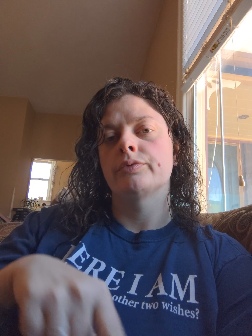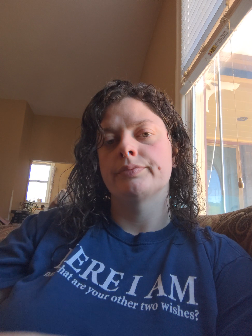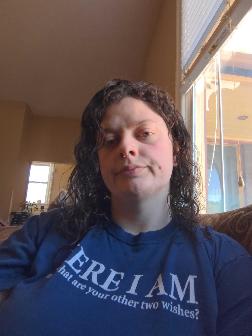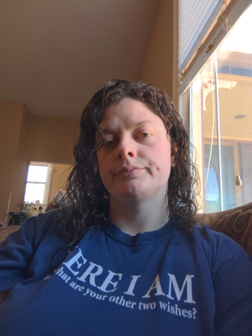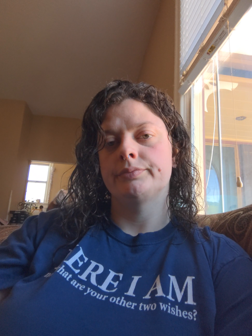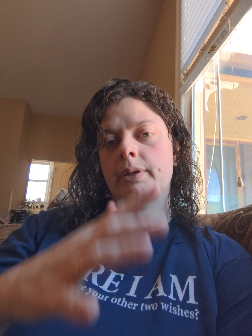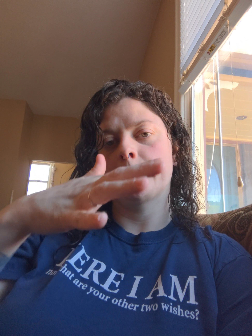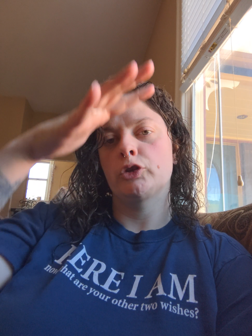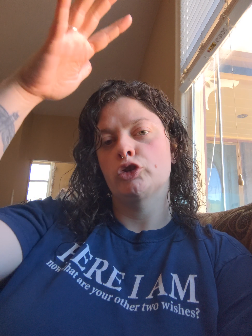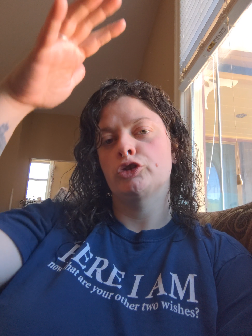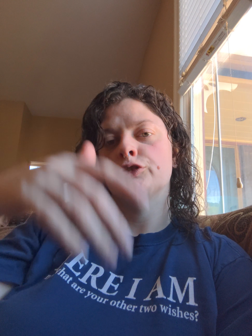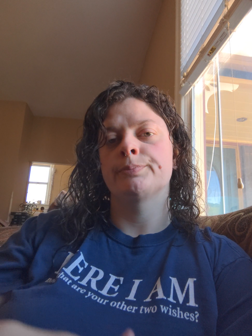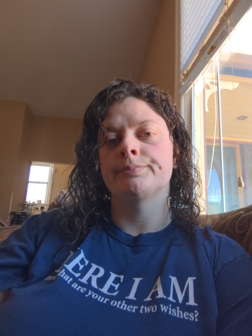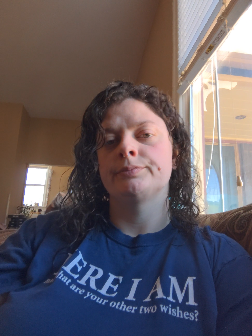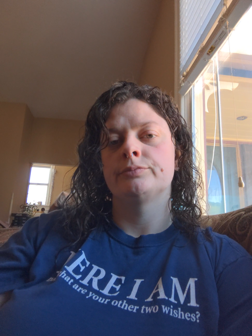helicopter